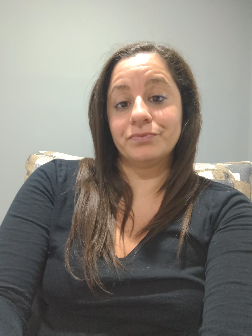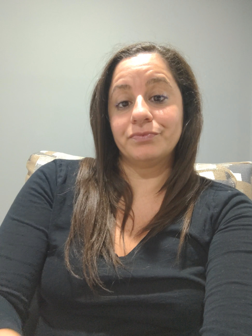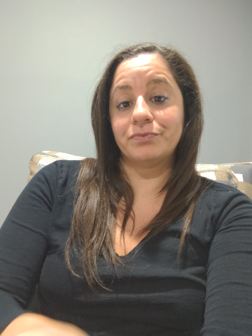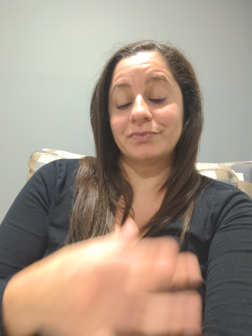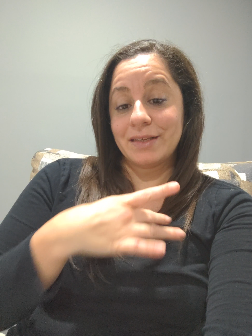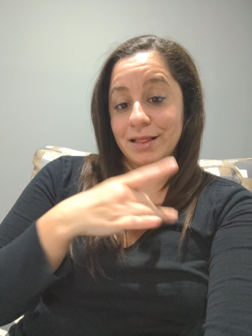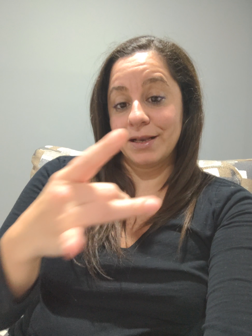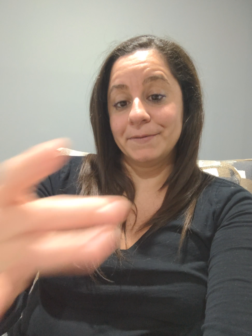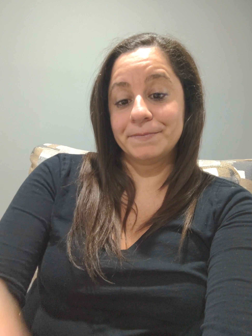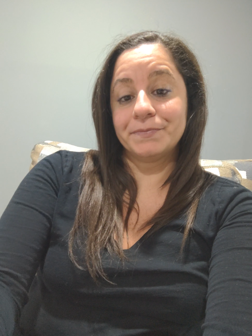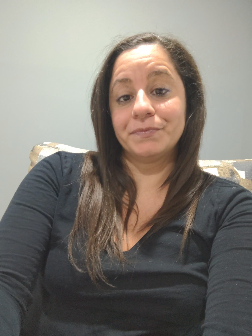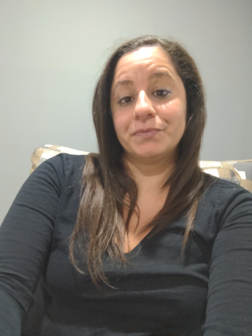like